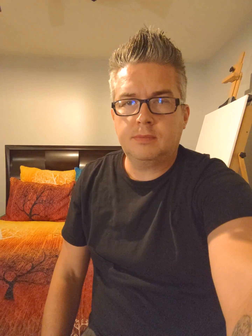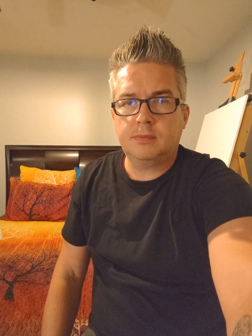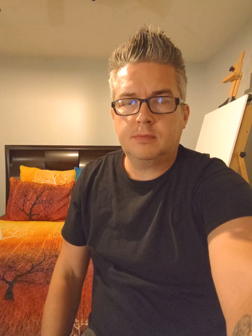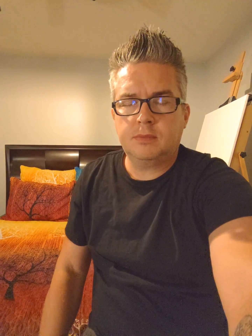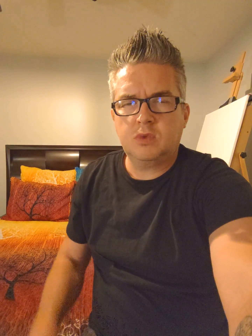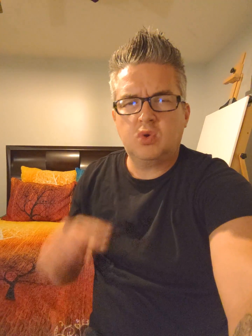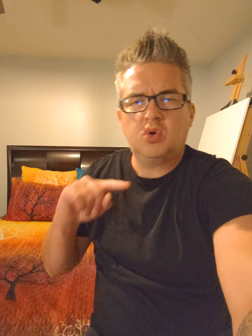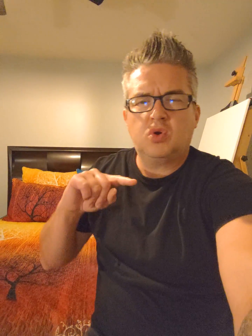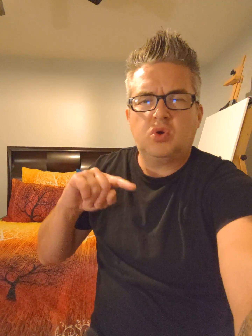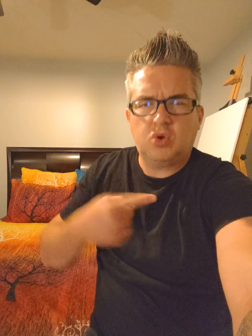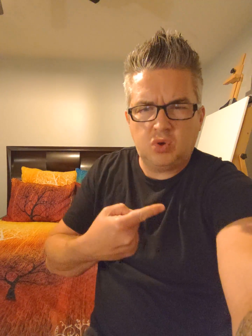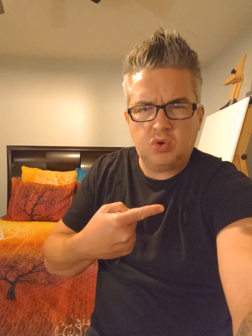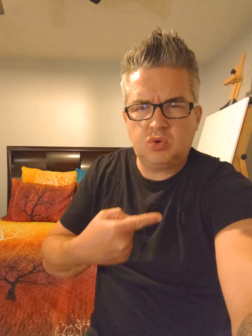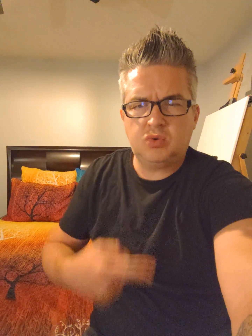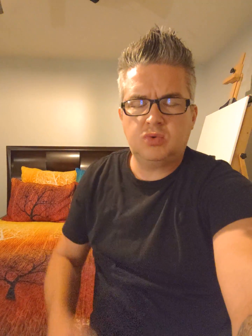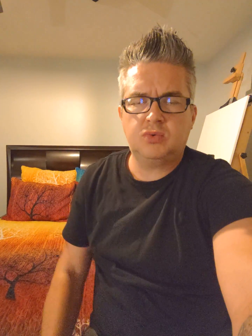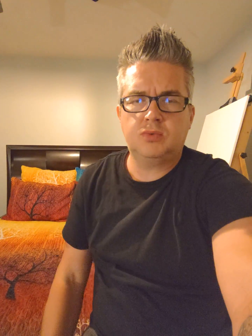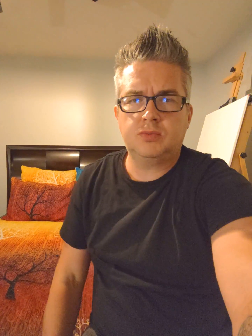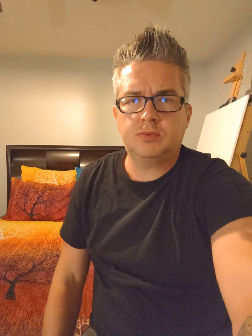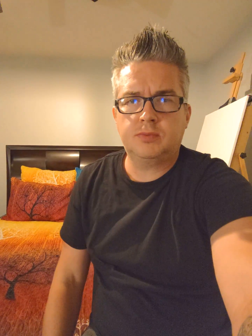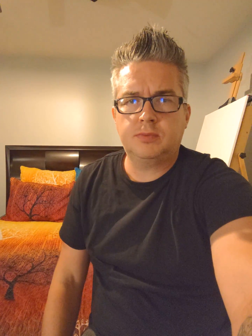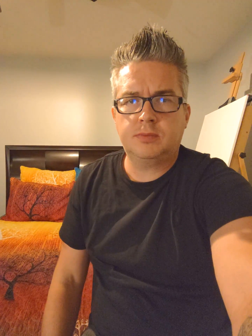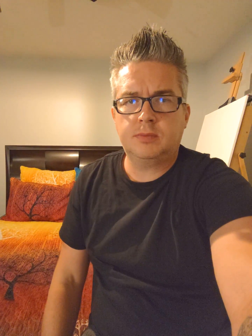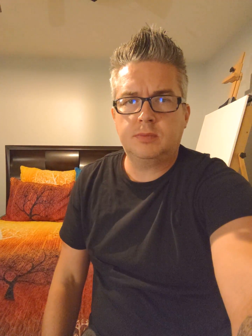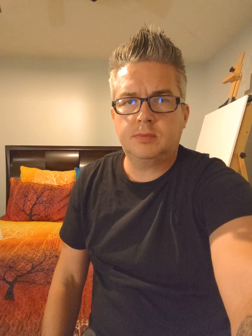hurt